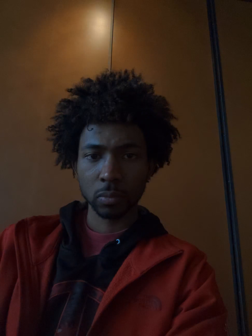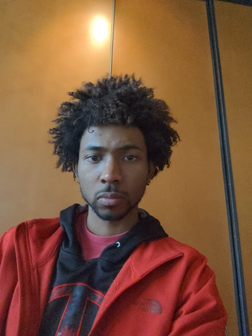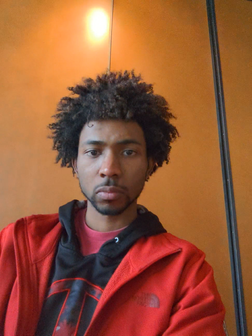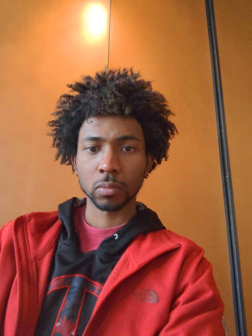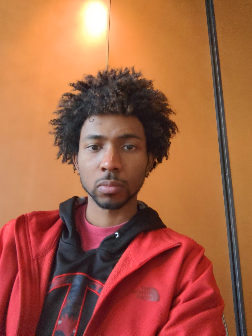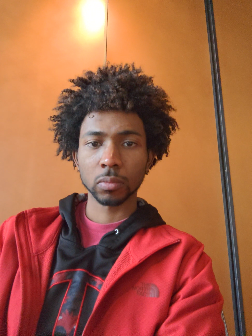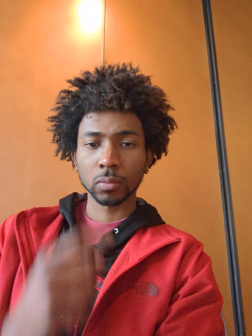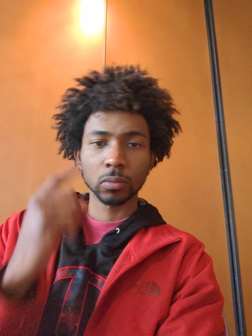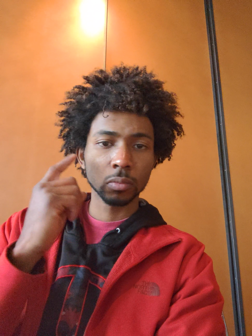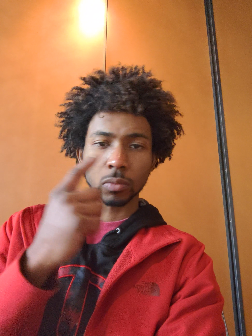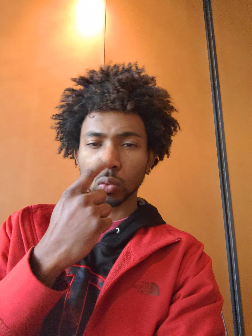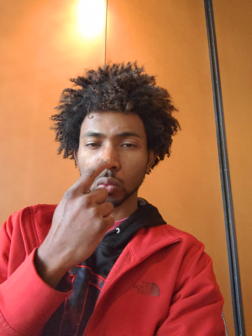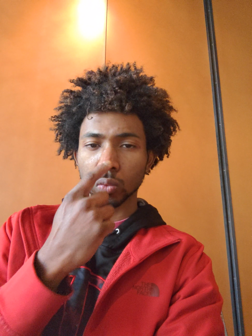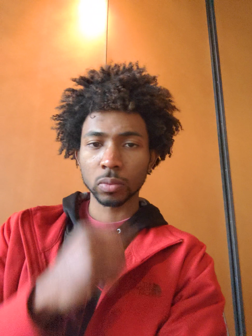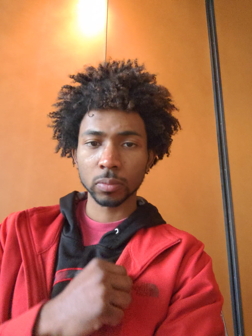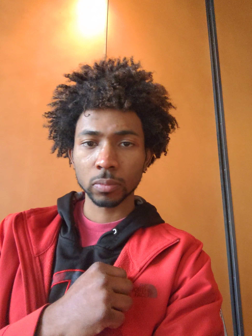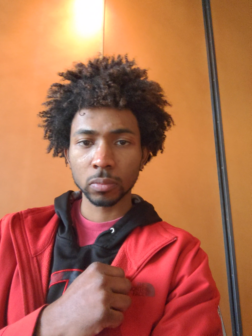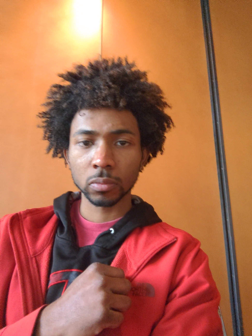nose